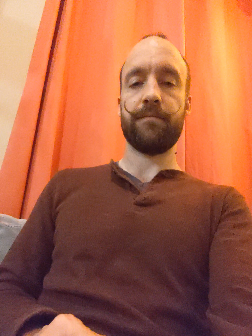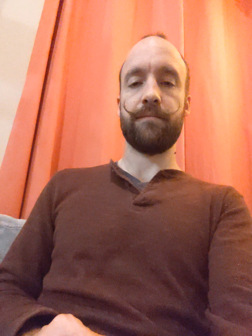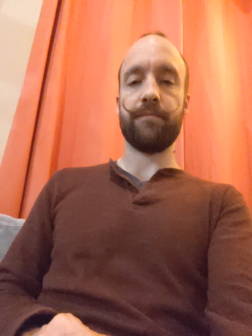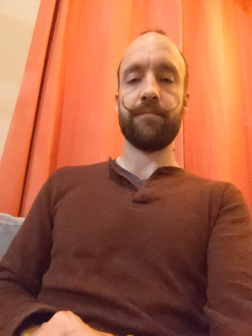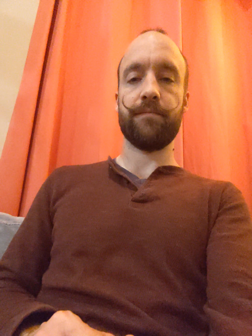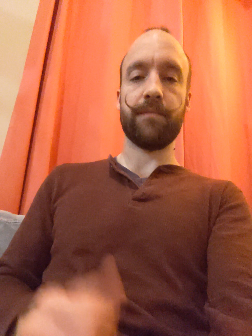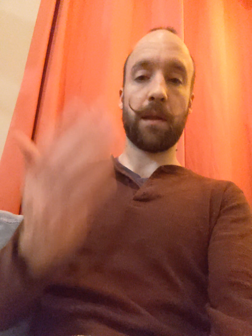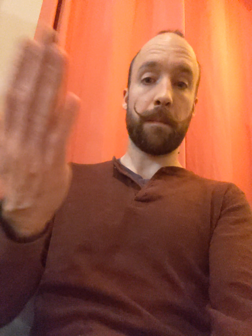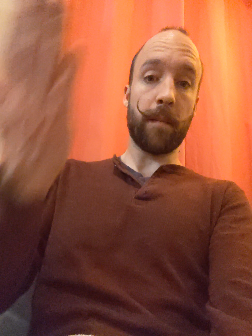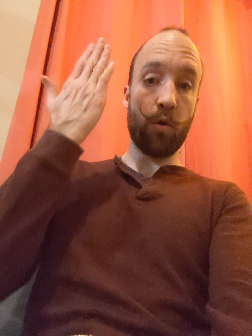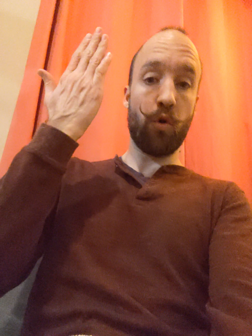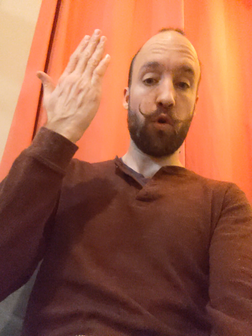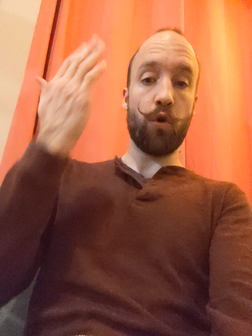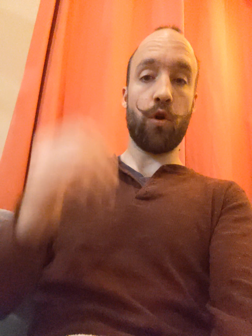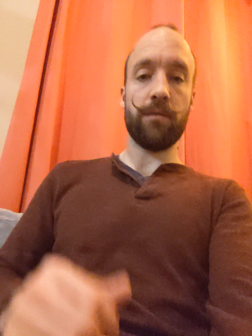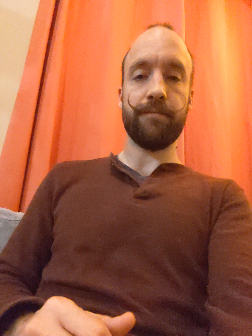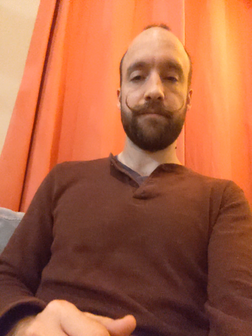morning